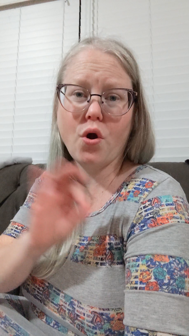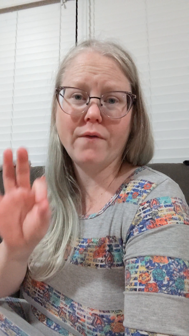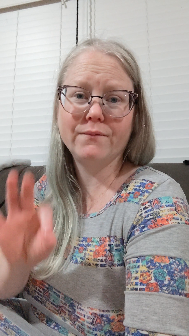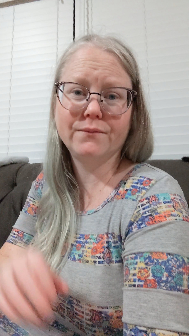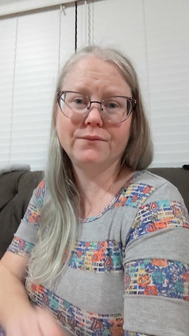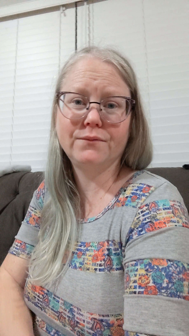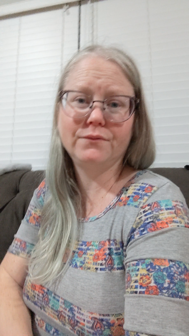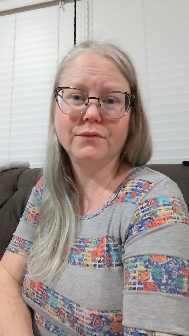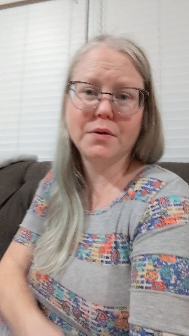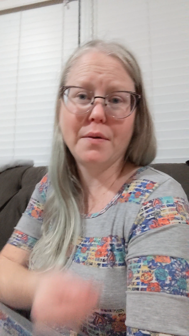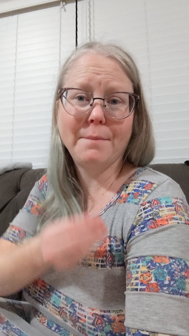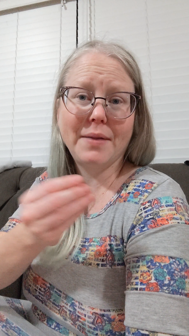buy